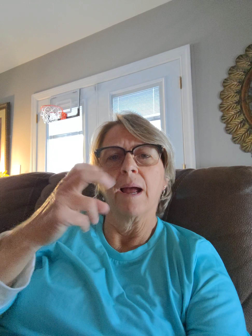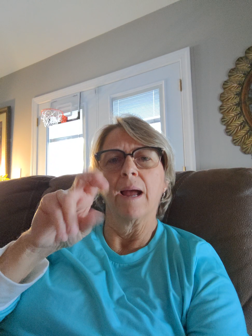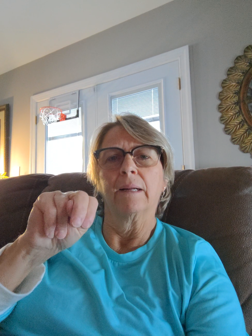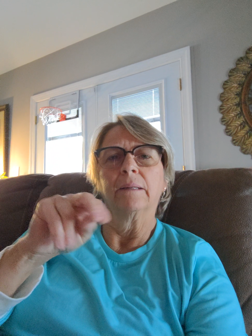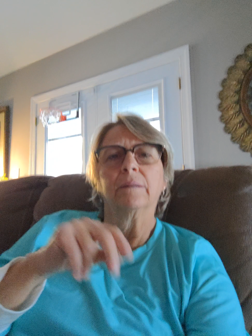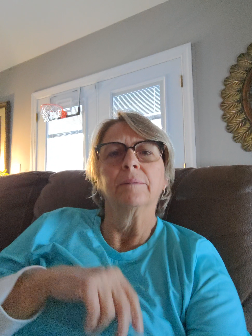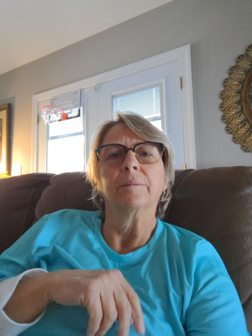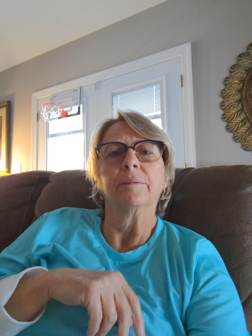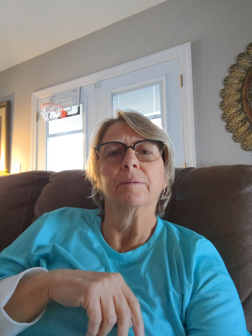hen